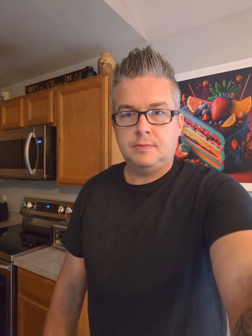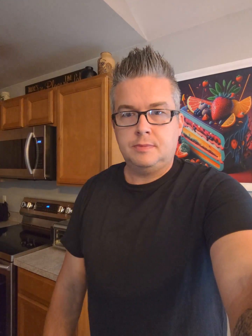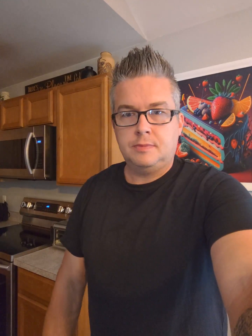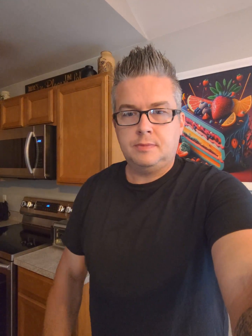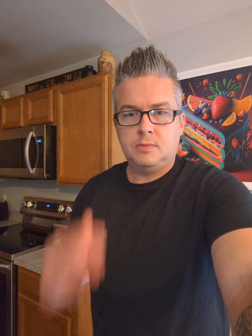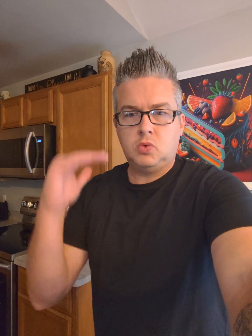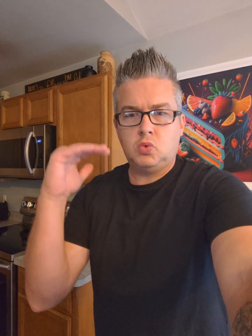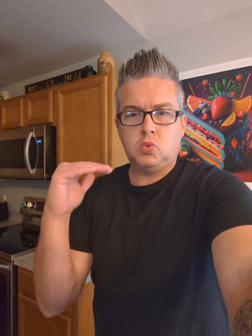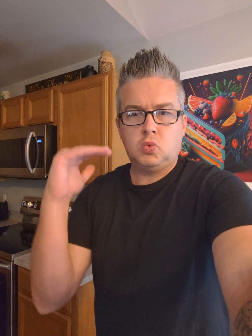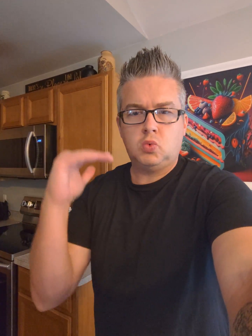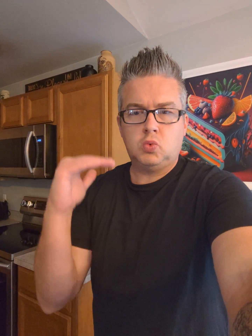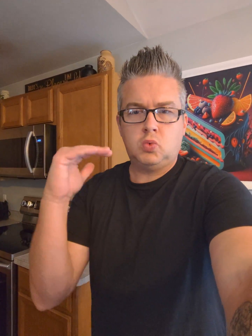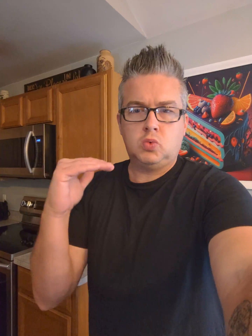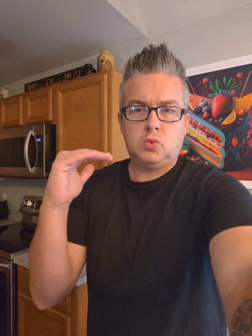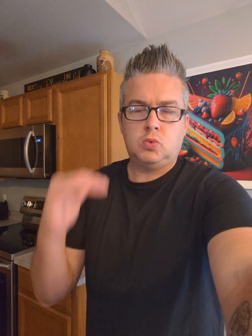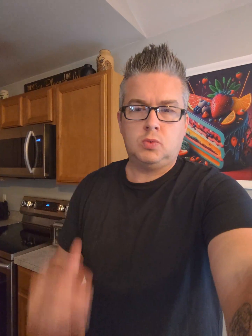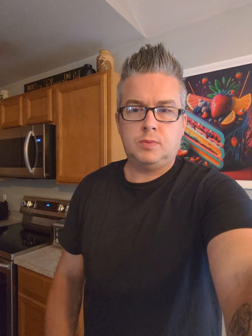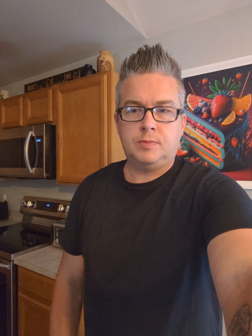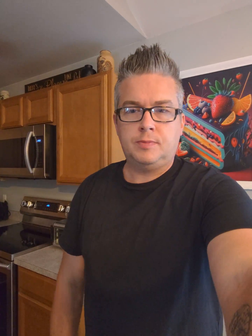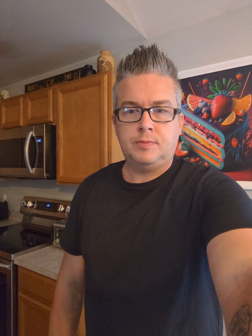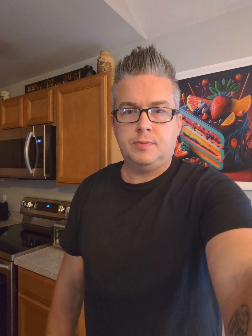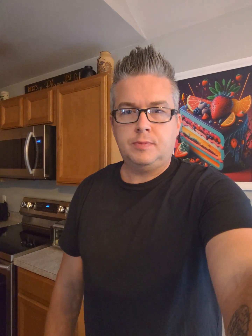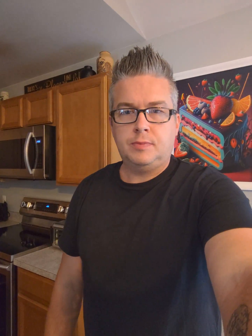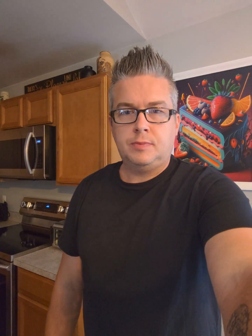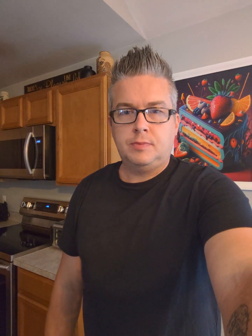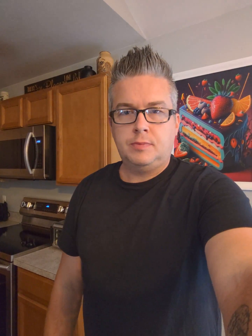short